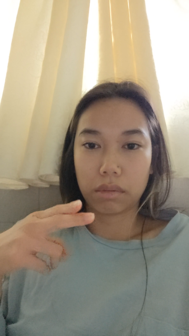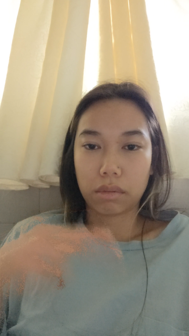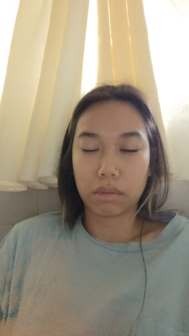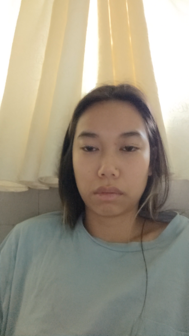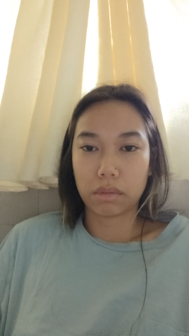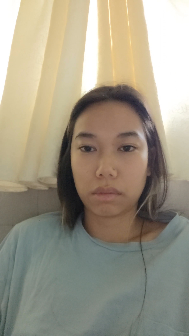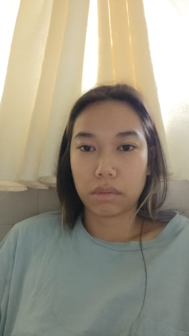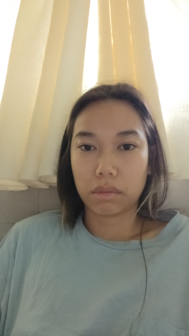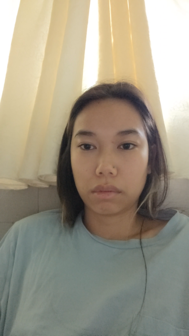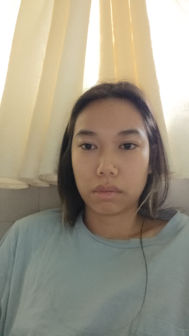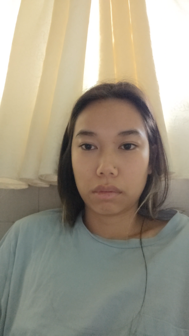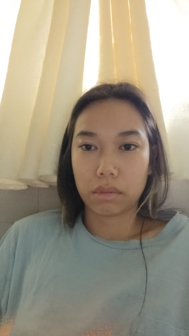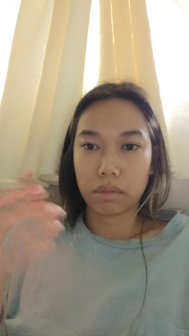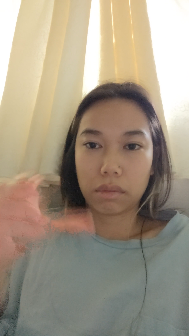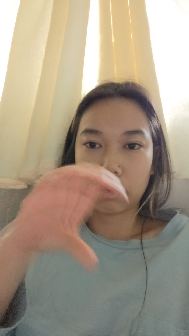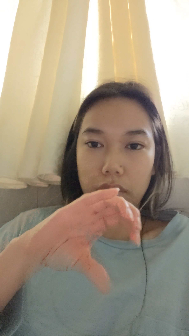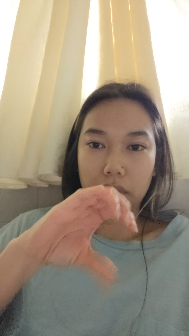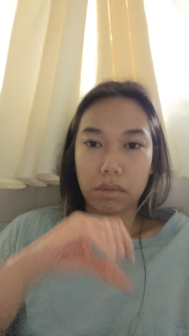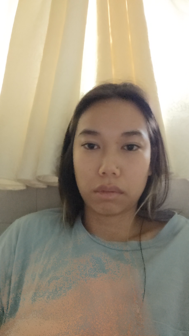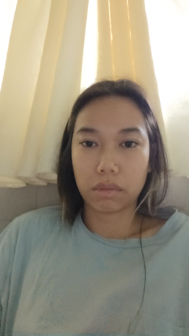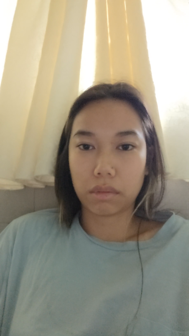pour